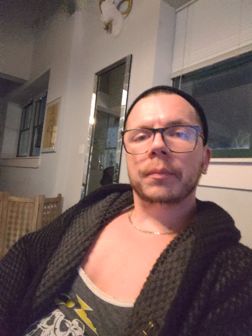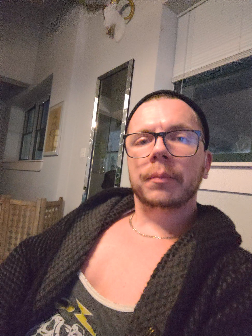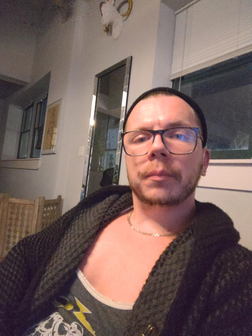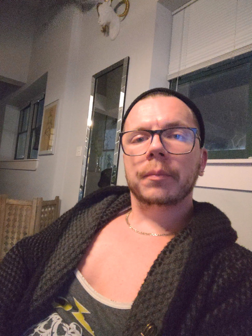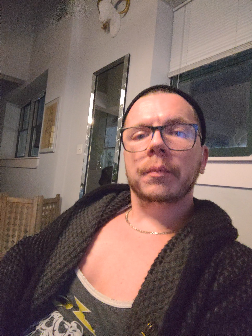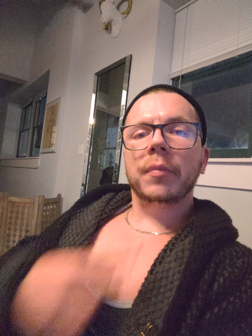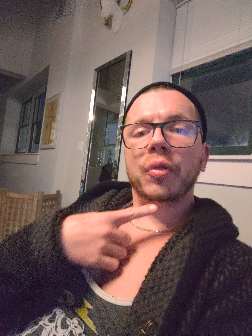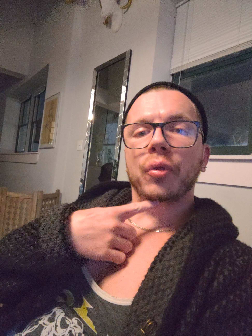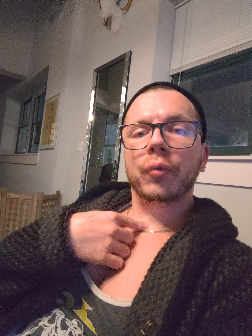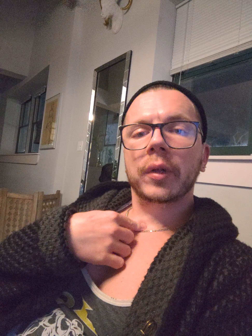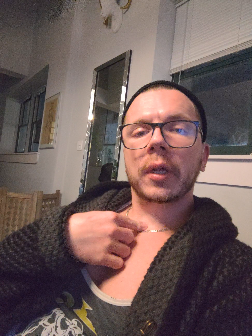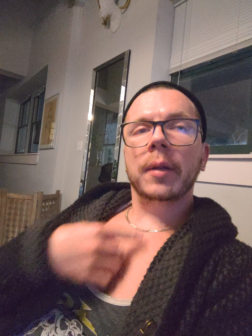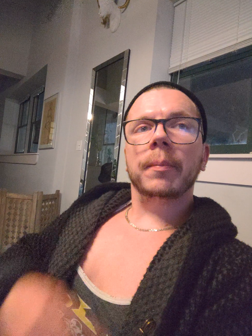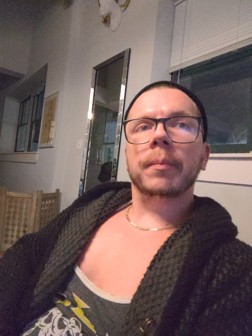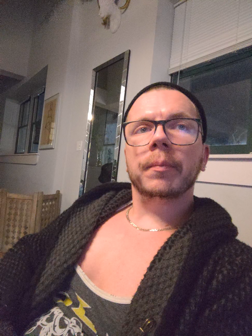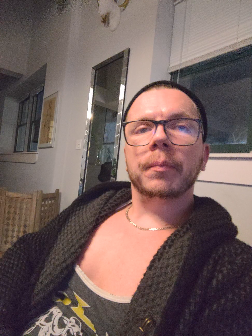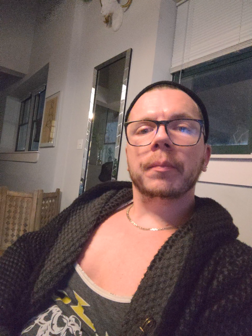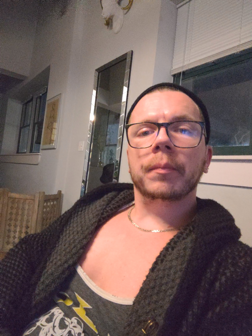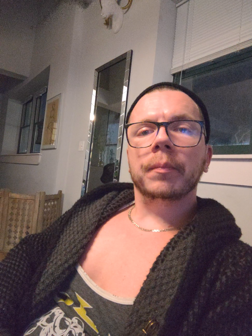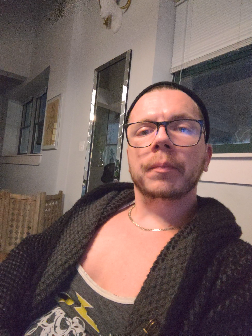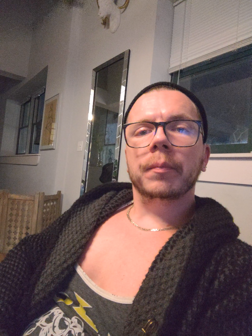thirsty